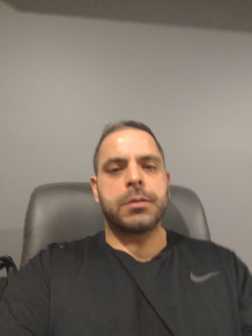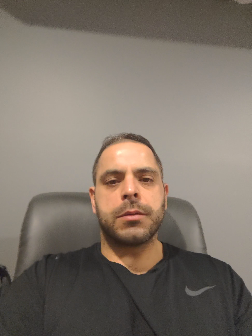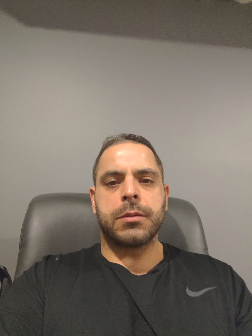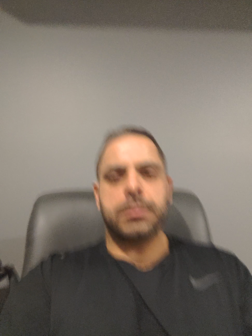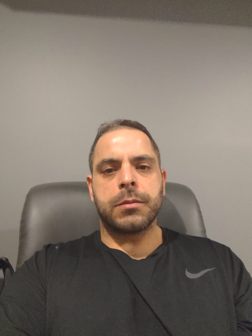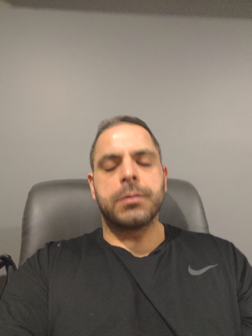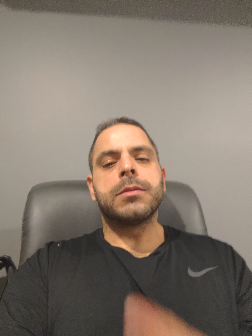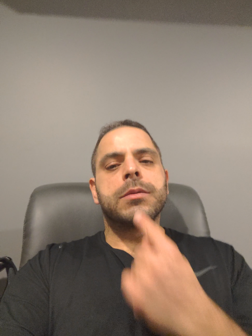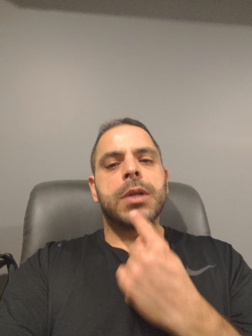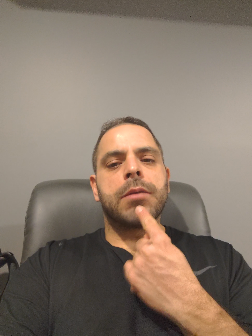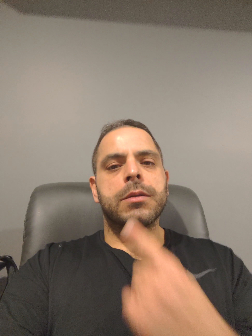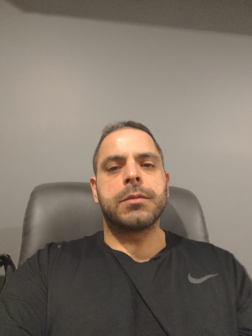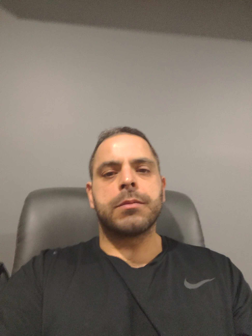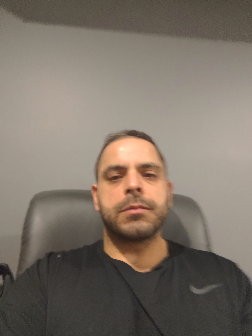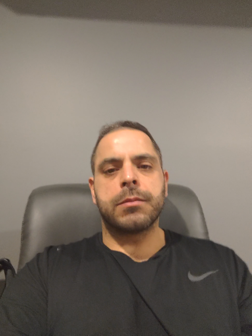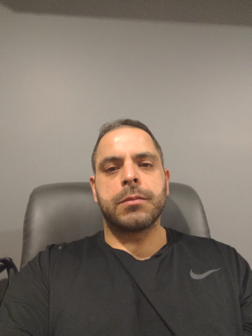say